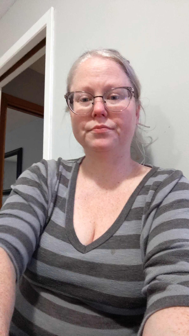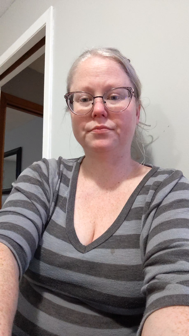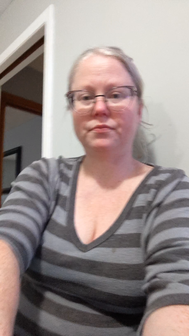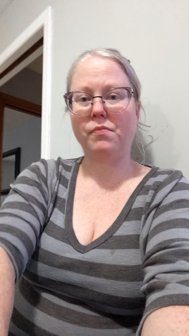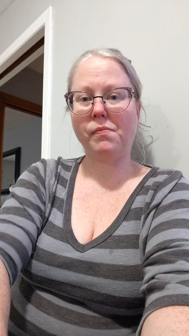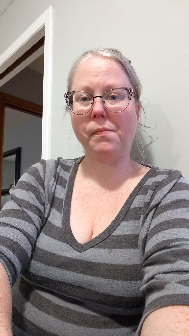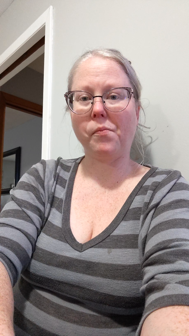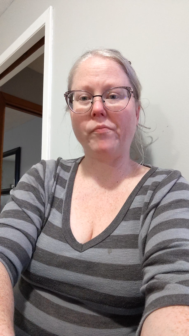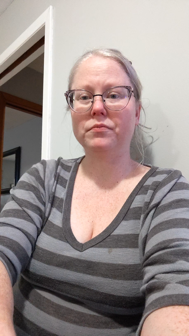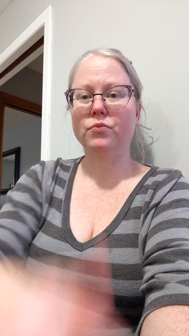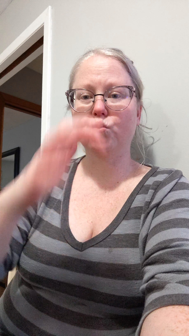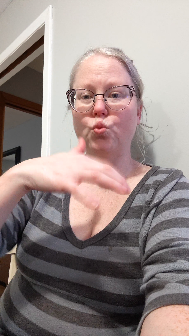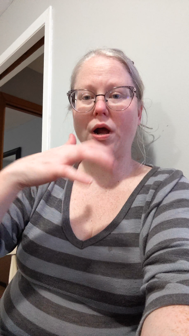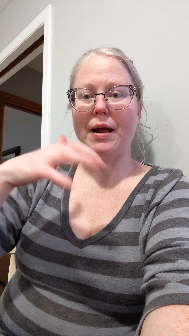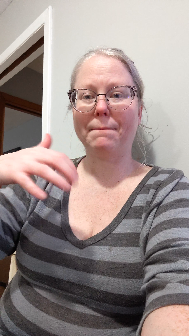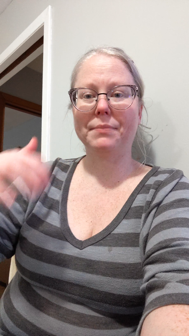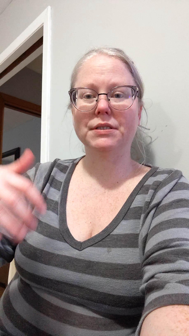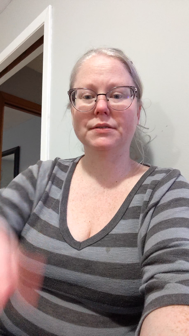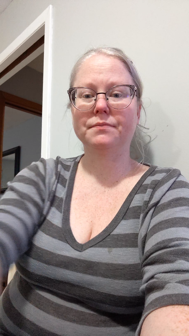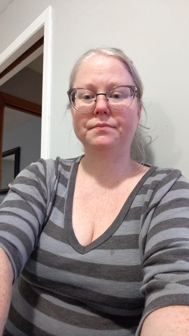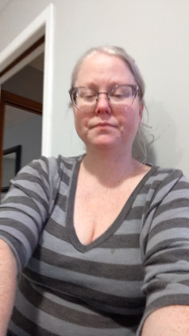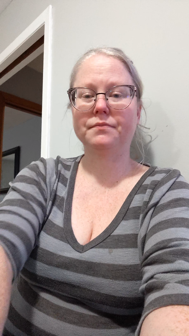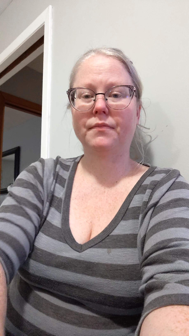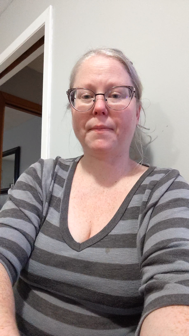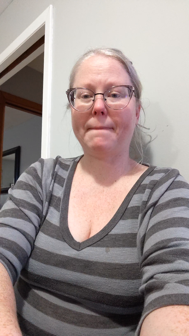grapes